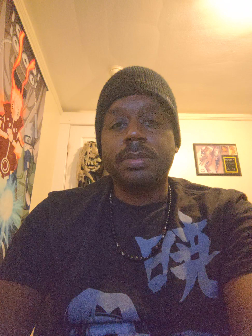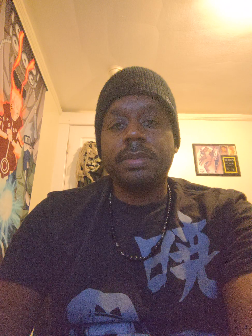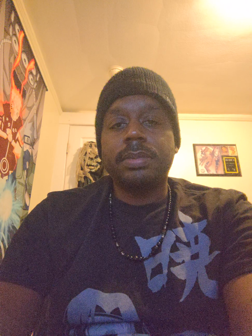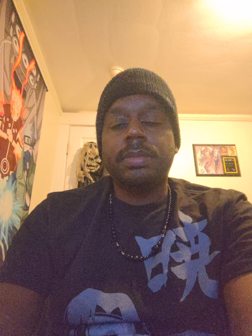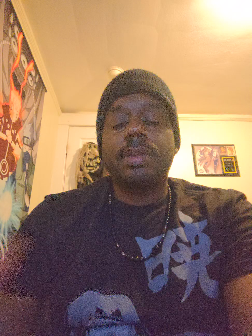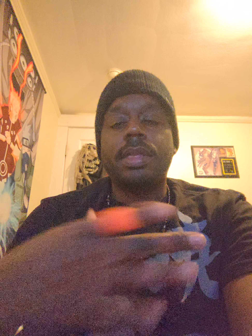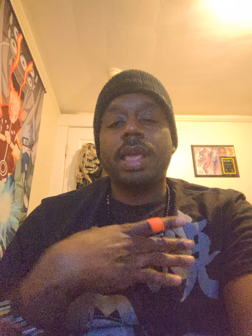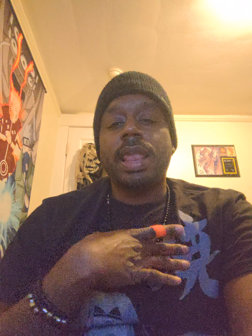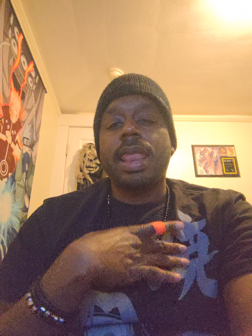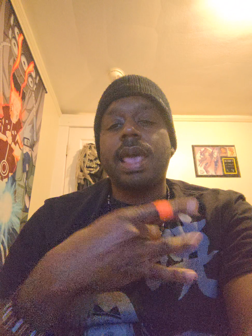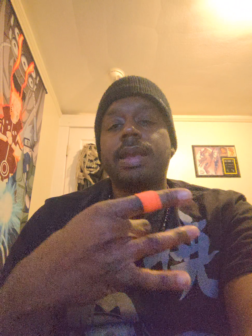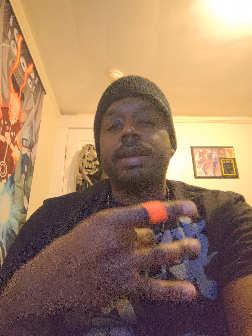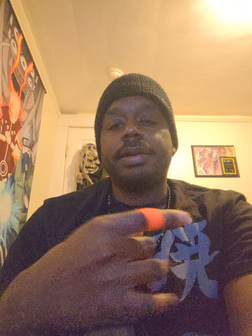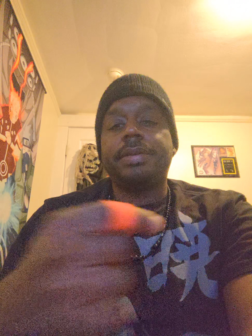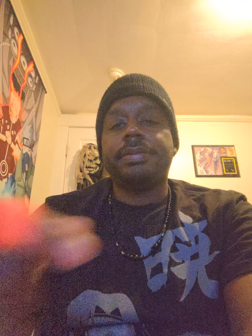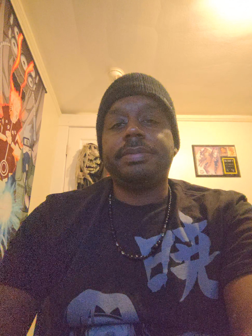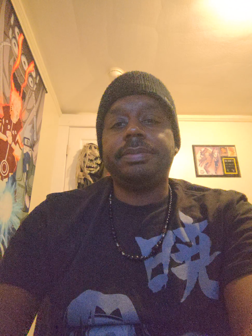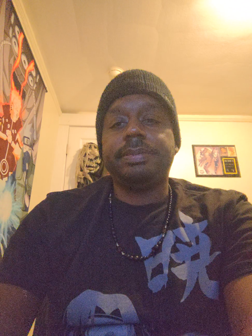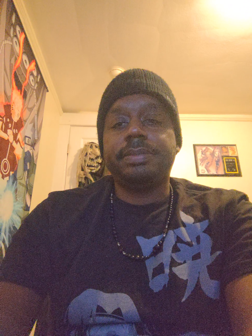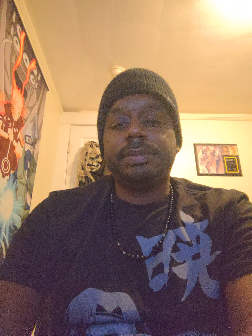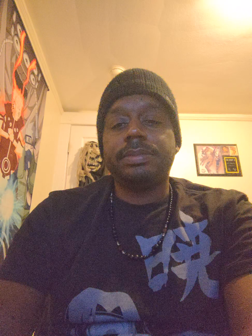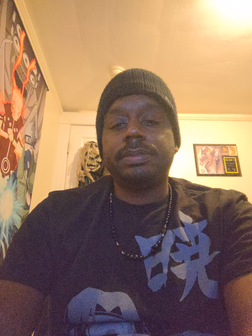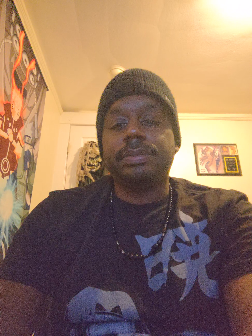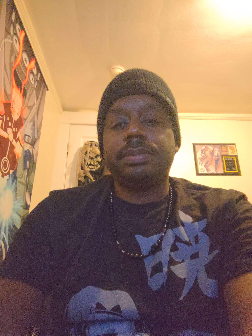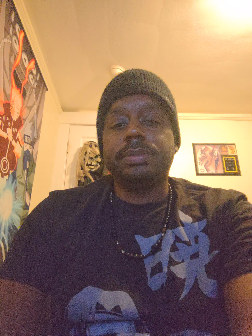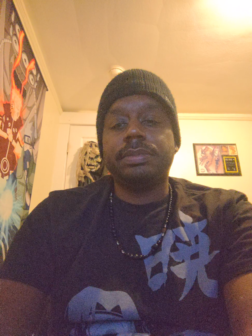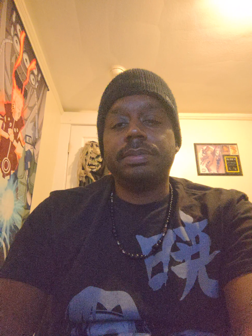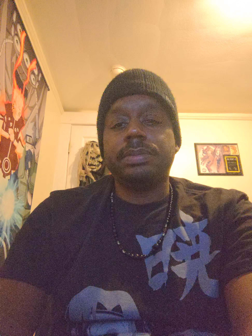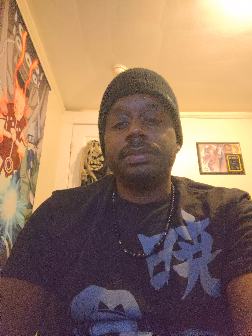like